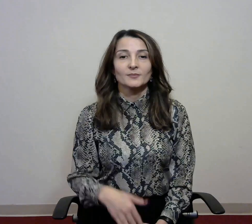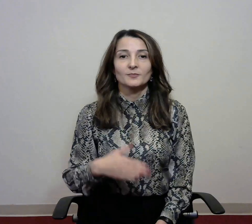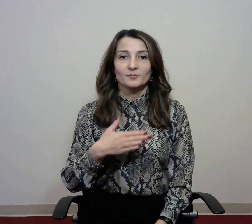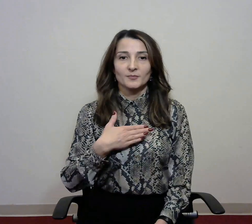mən